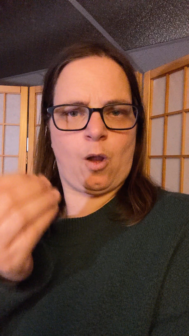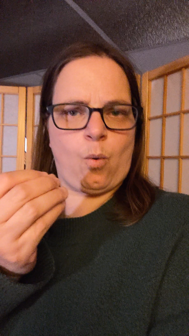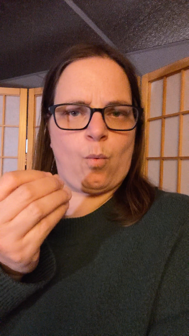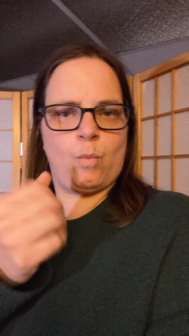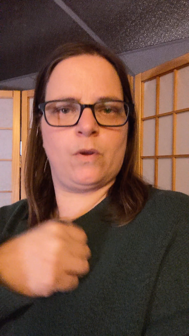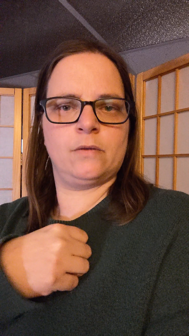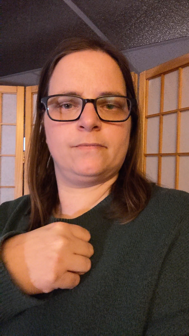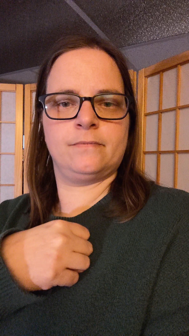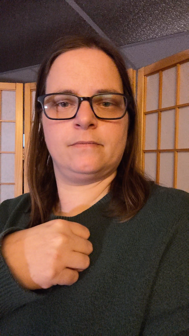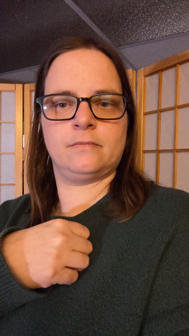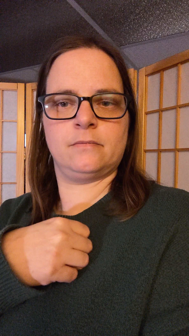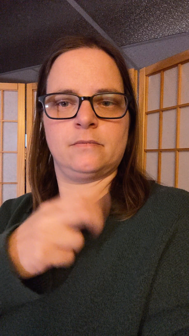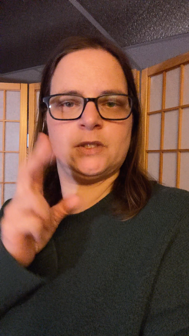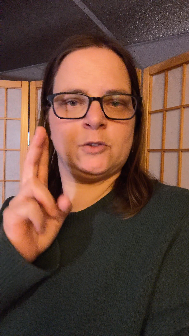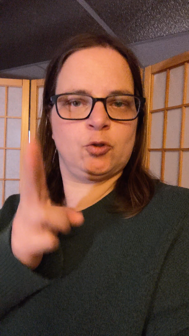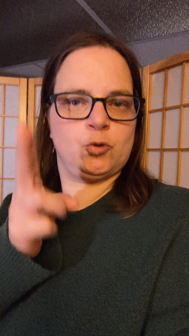hurry